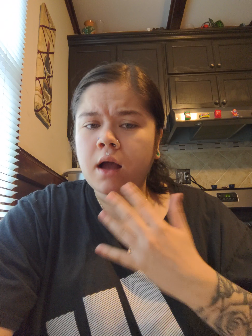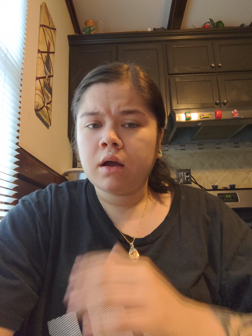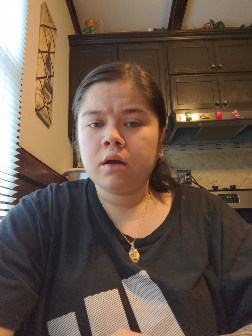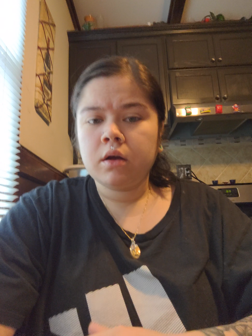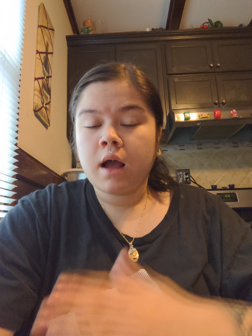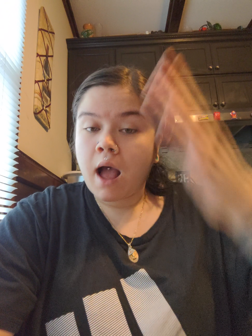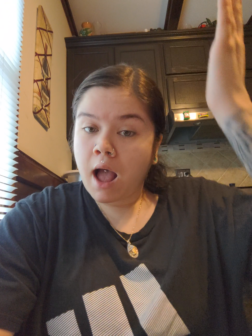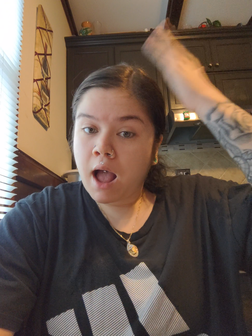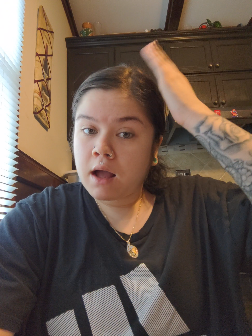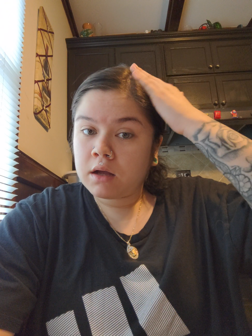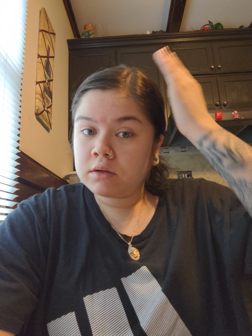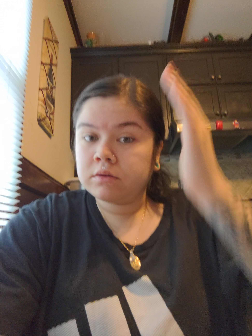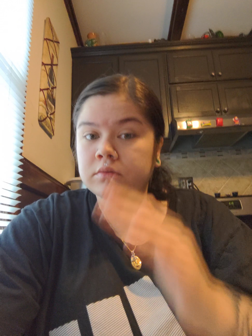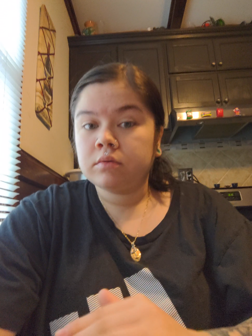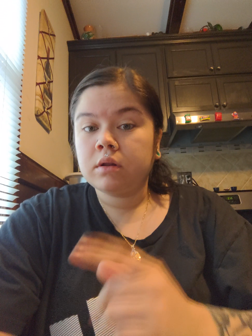hat